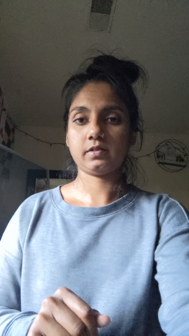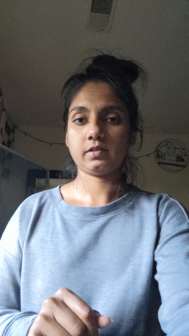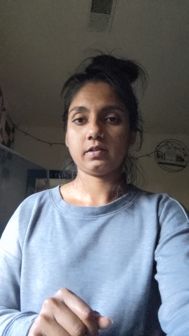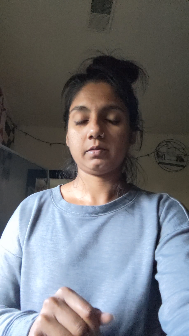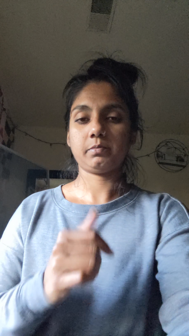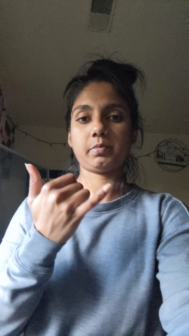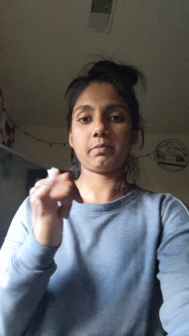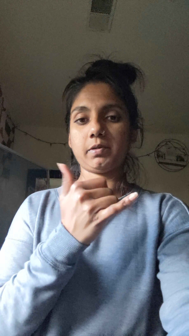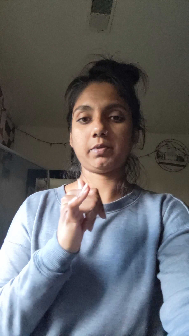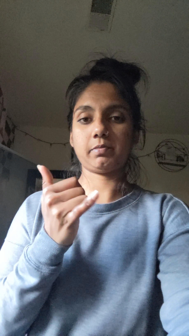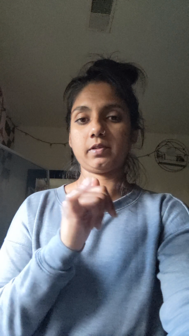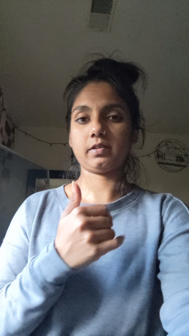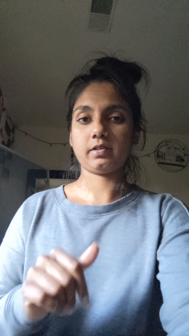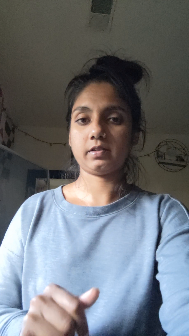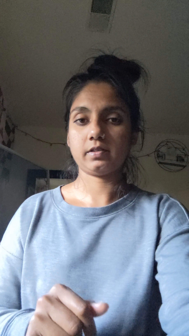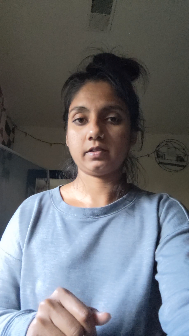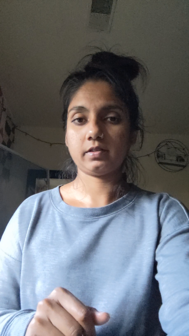play